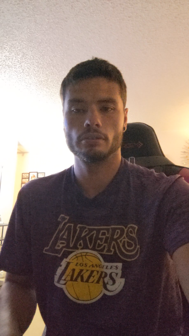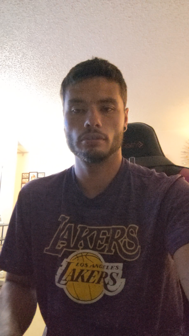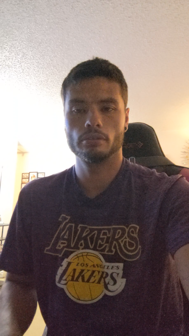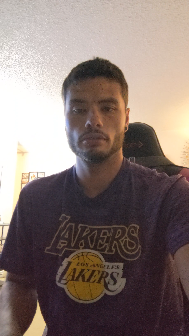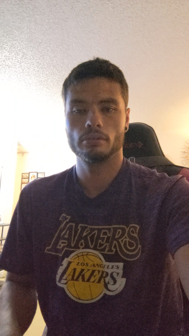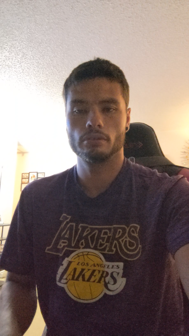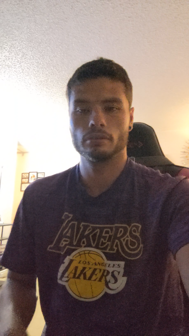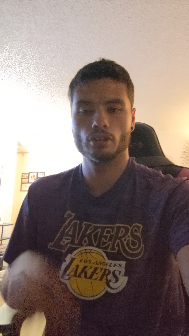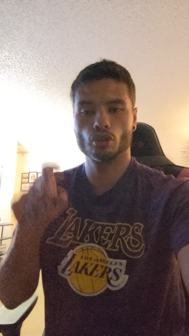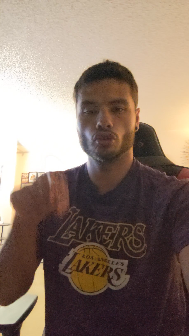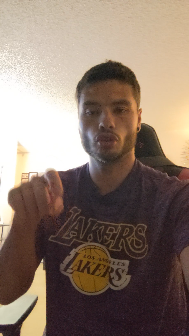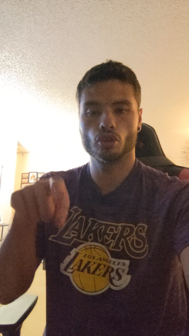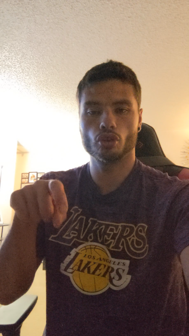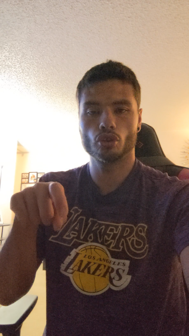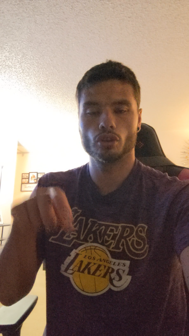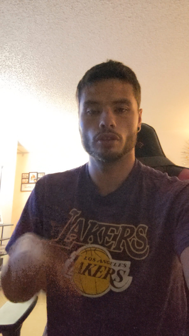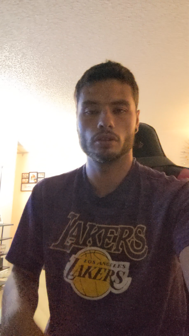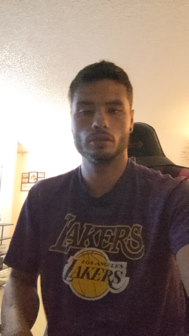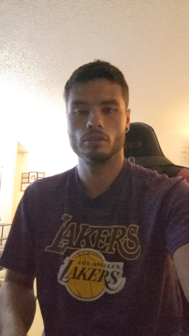should